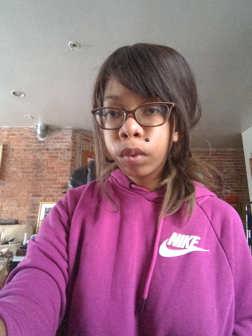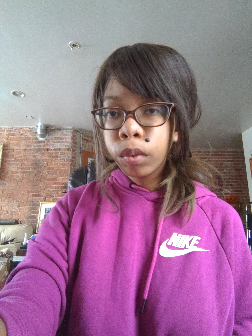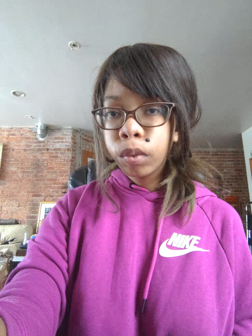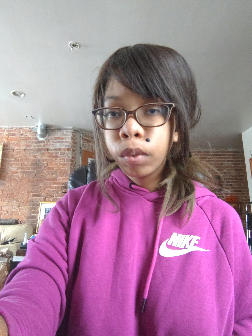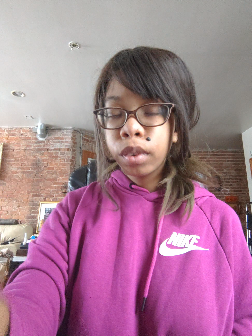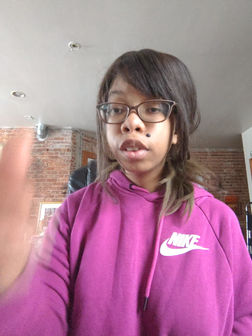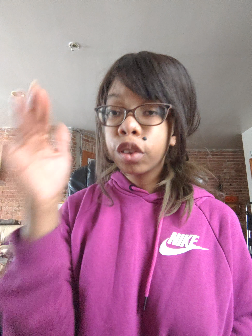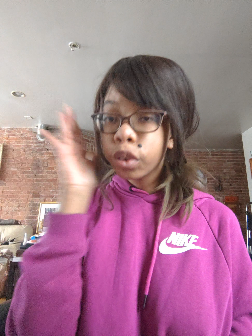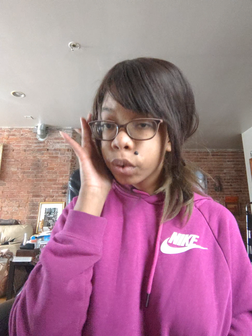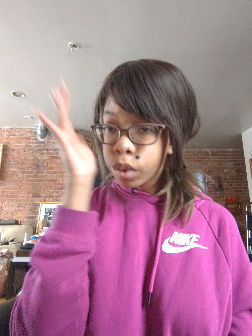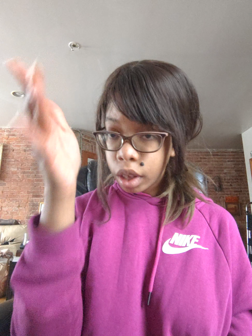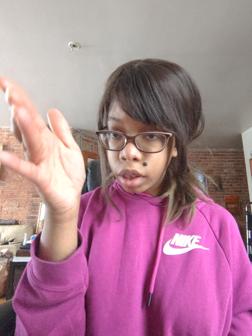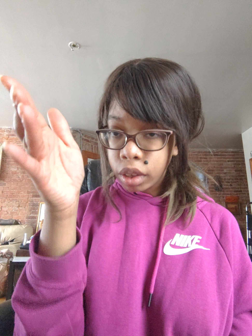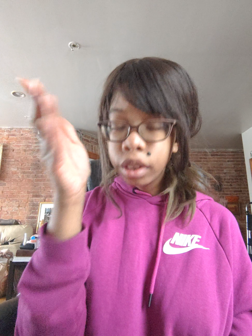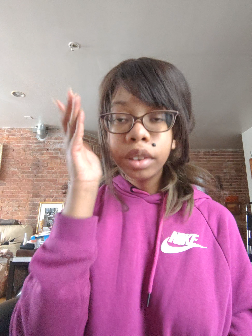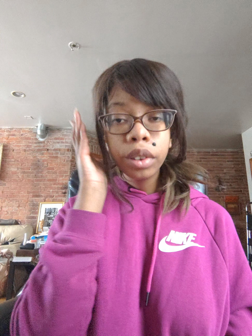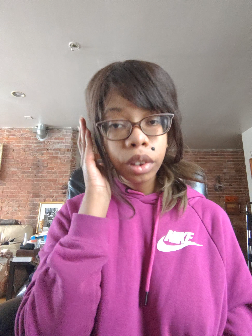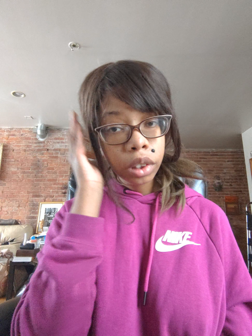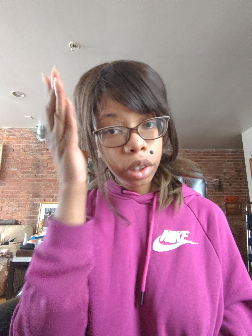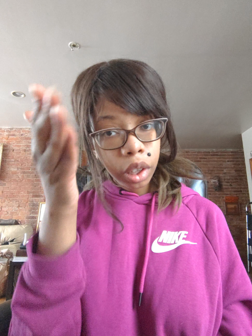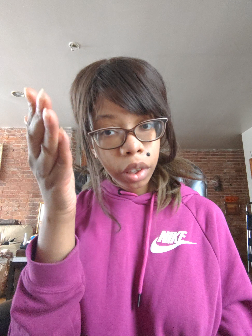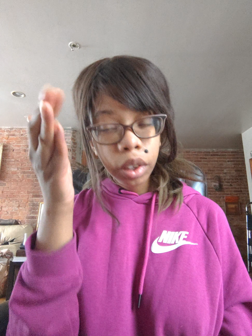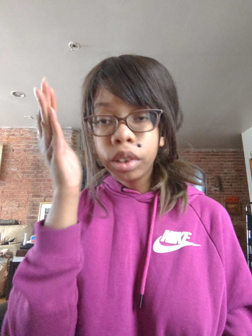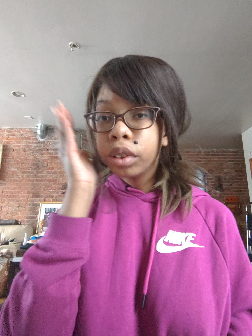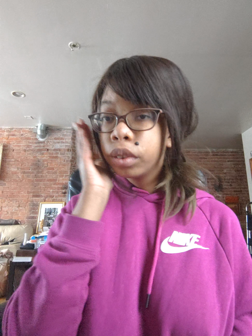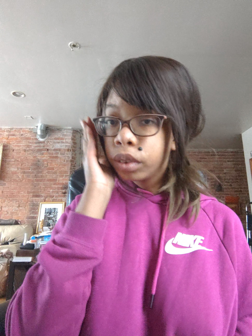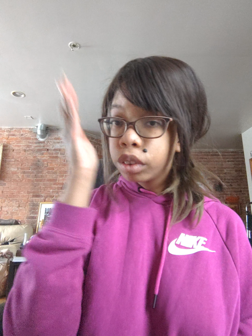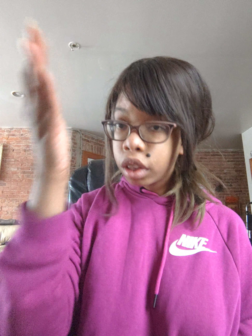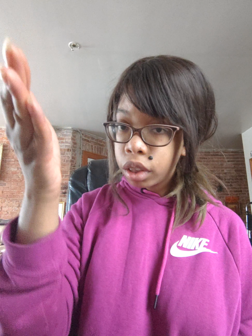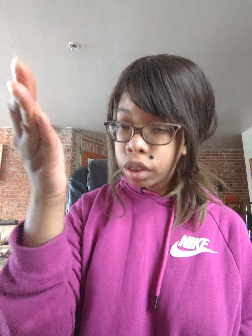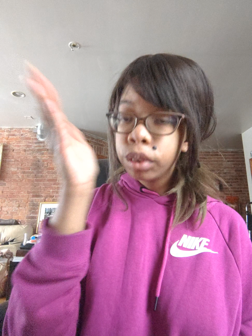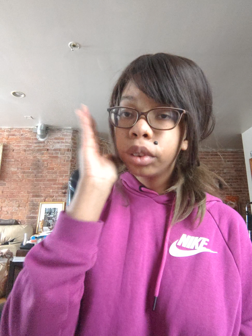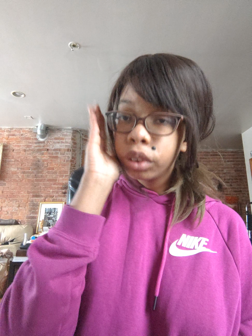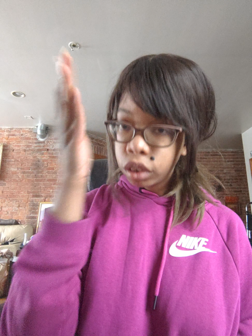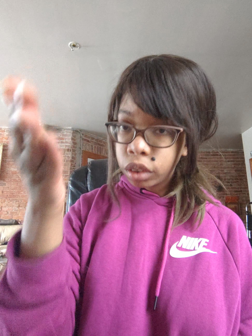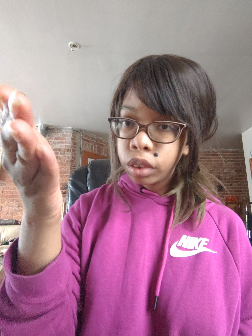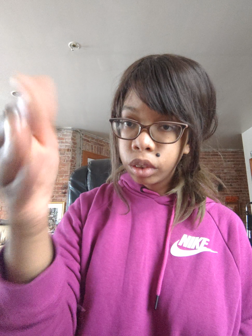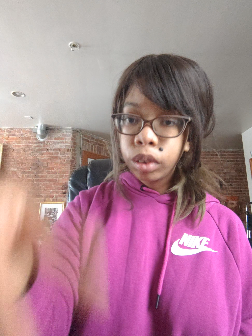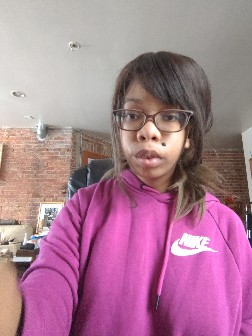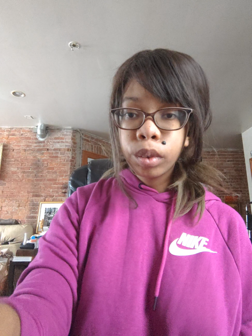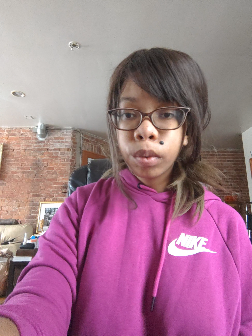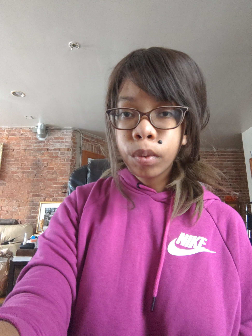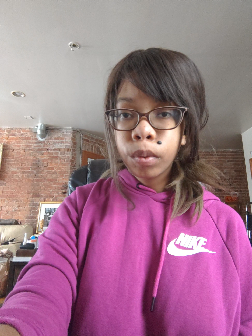will